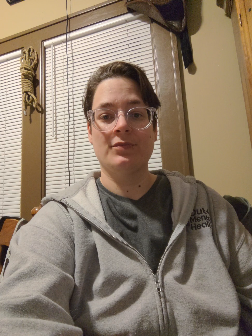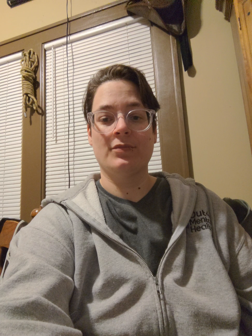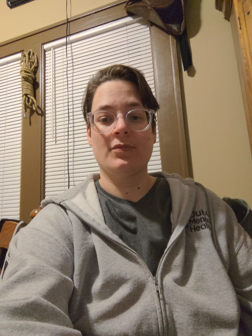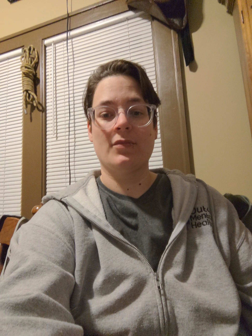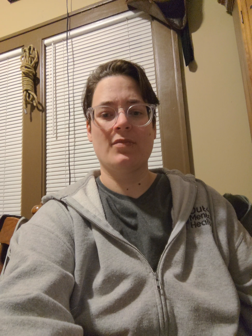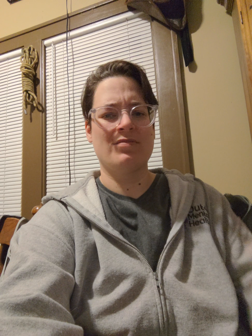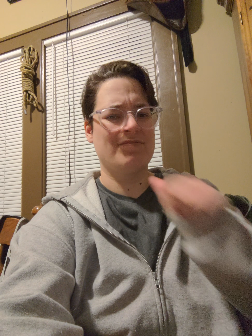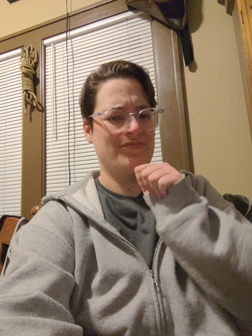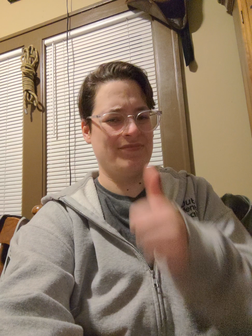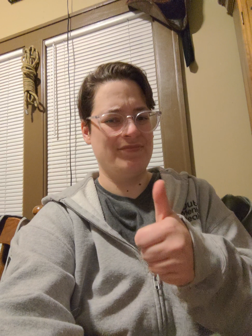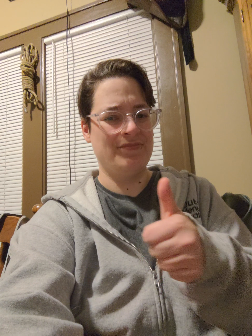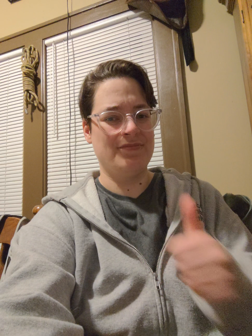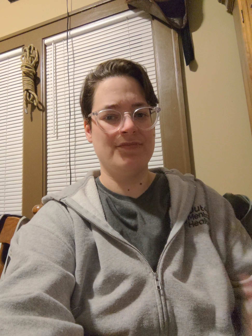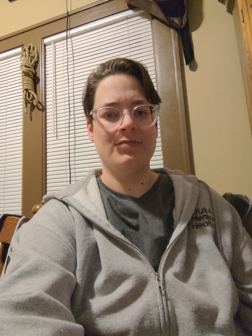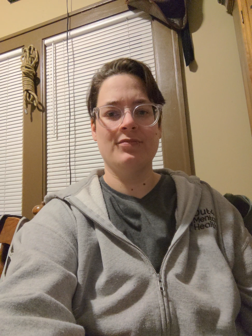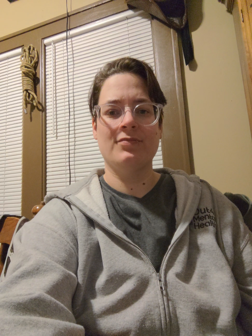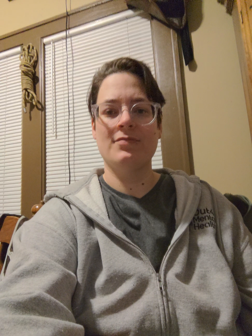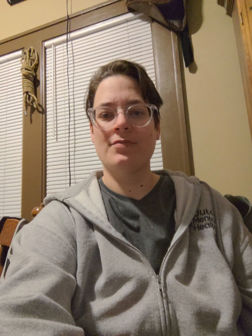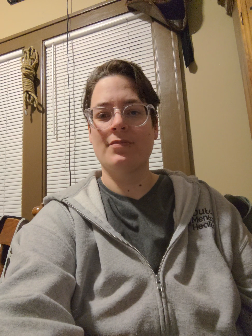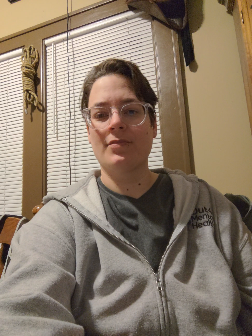not